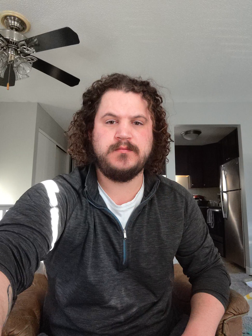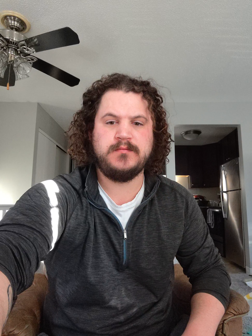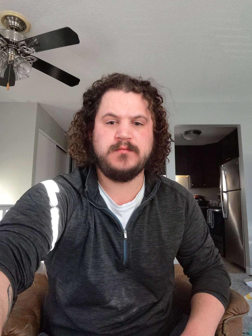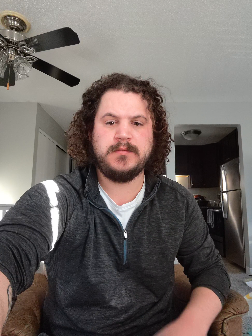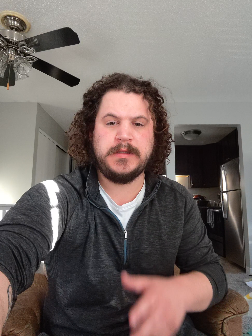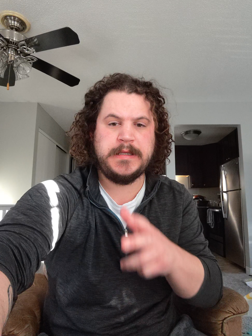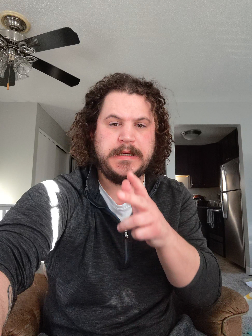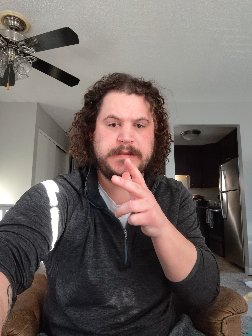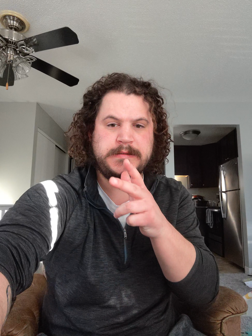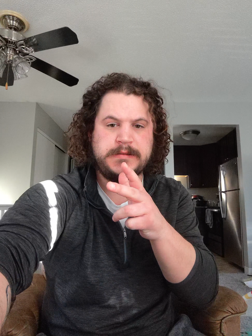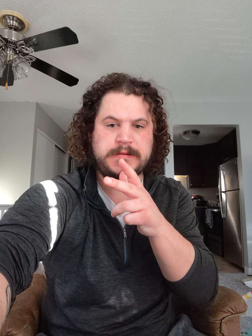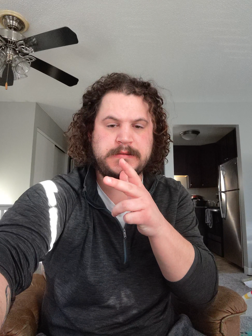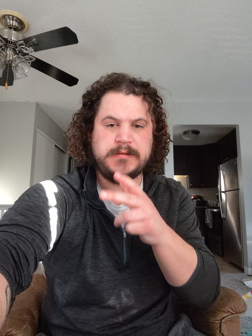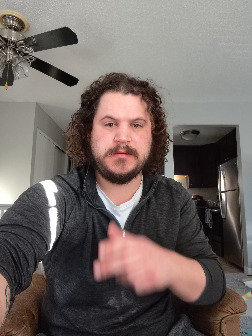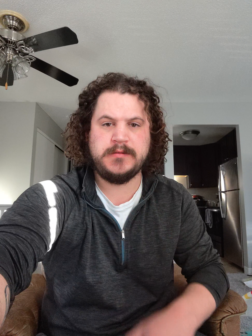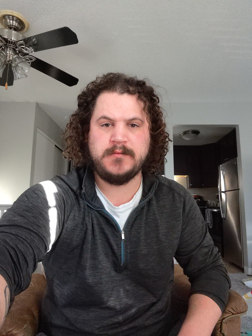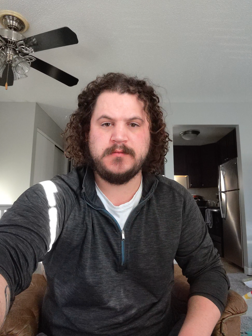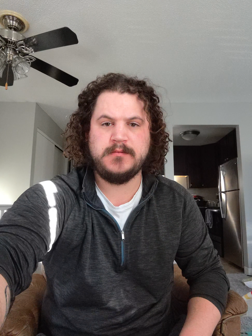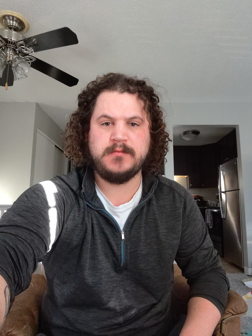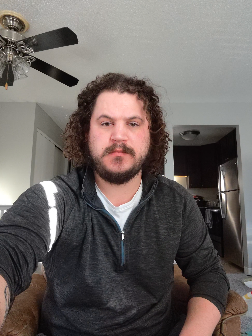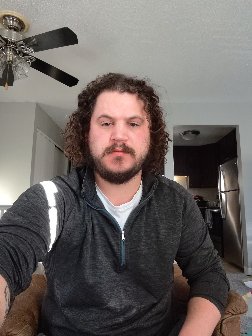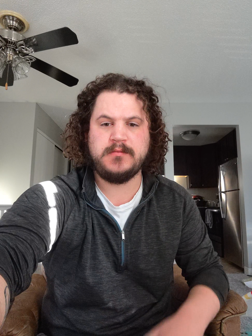hen